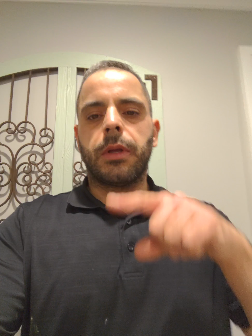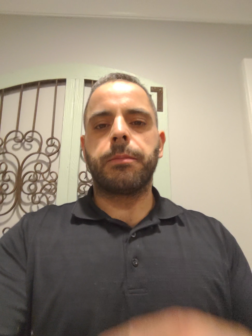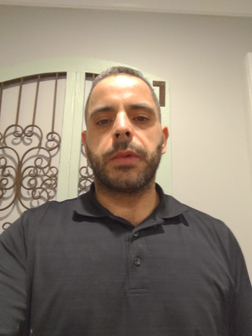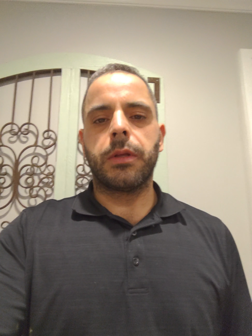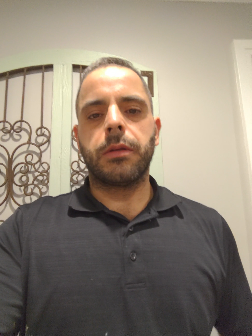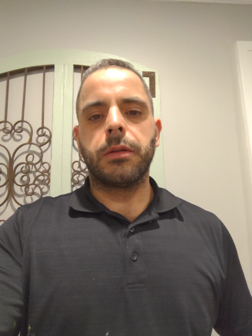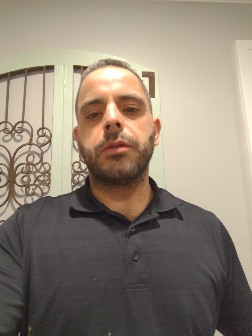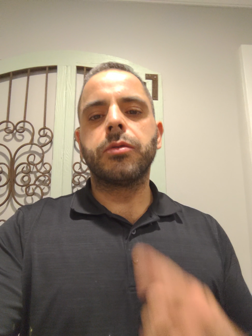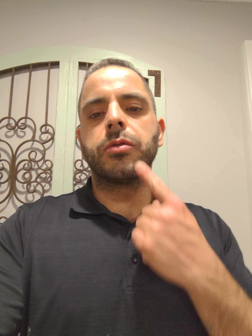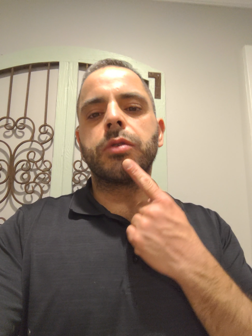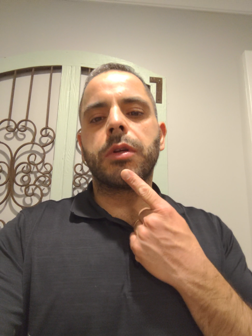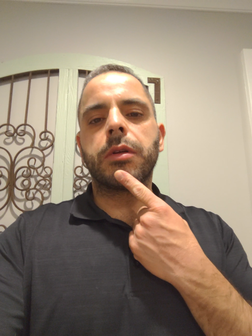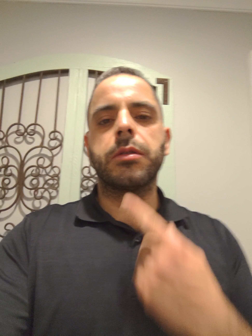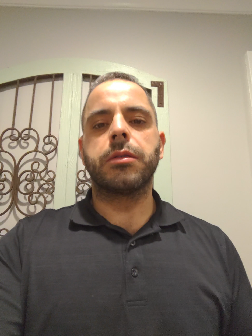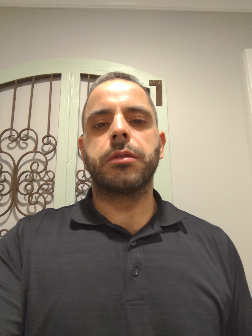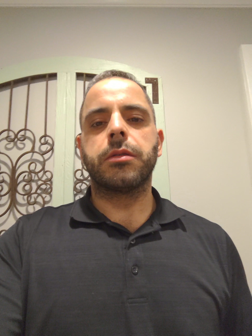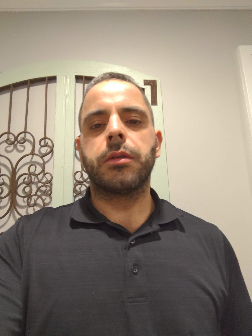chin